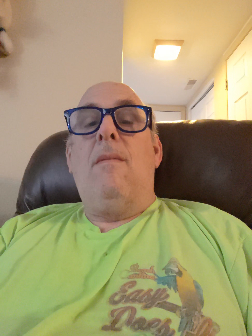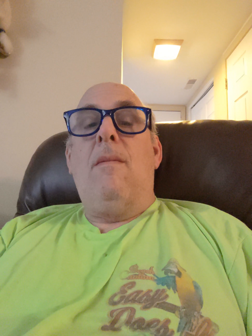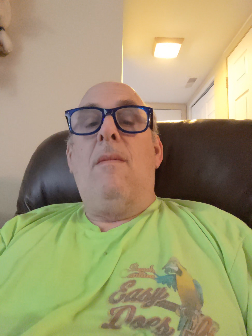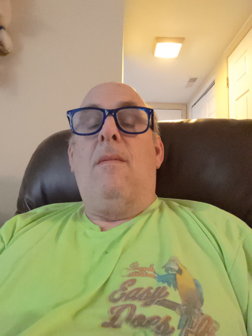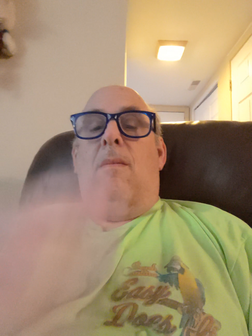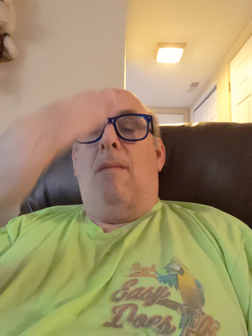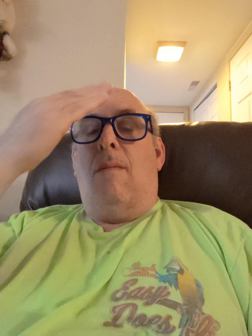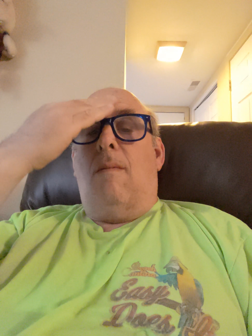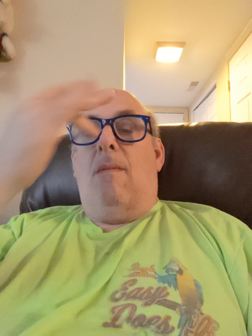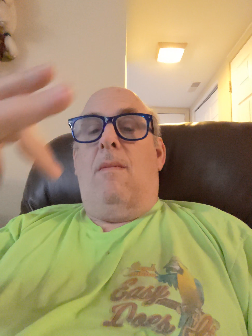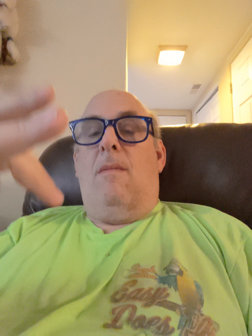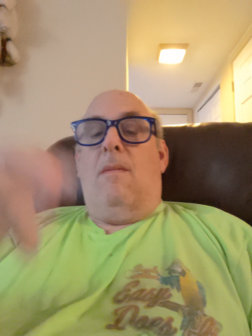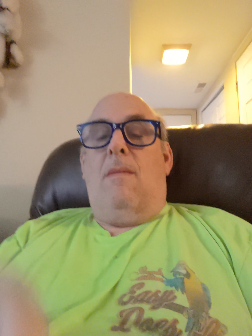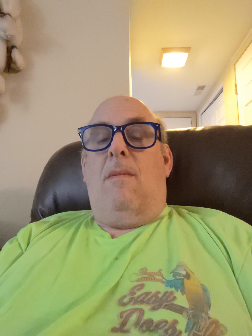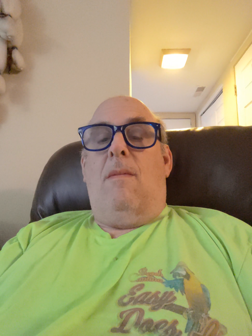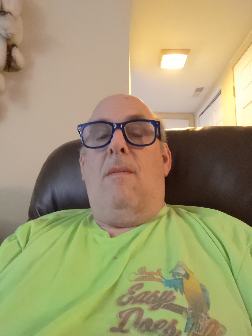why